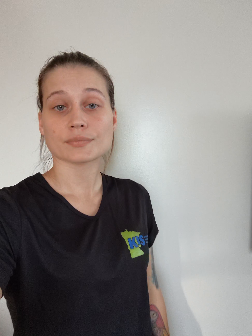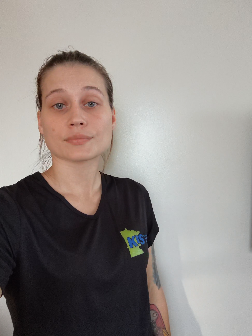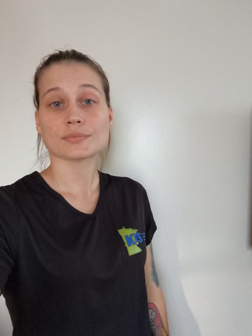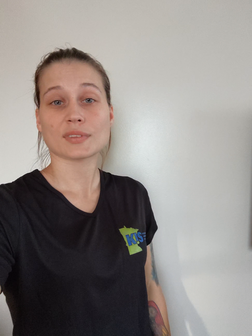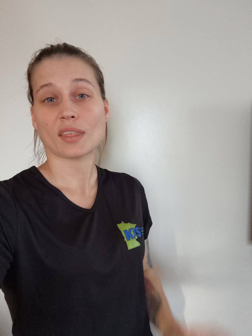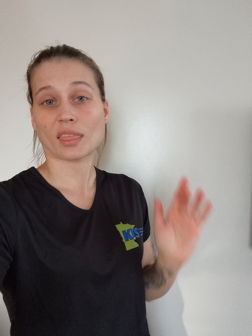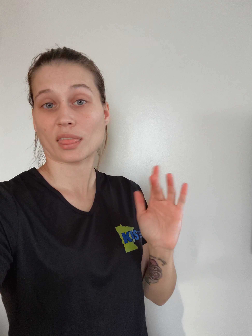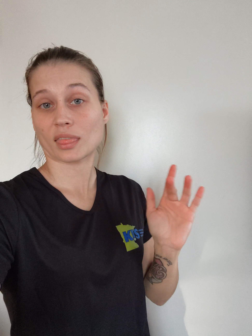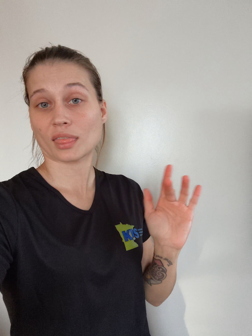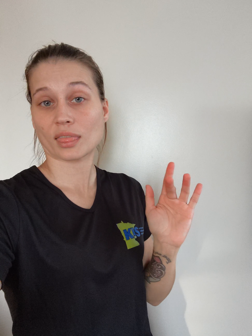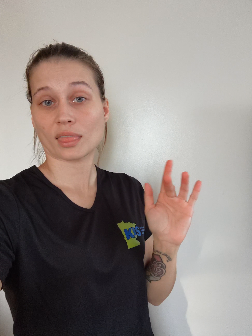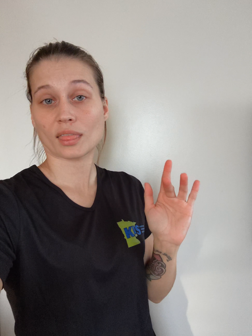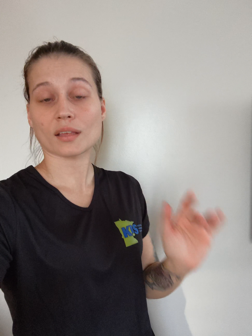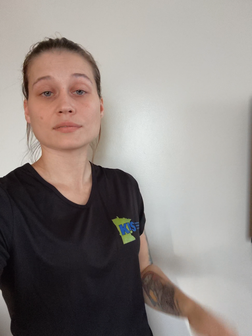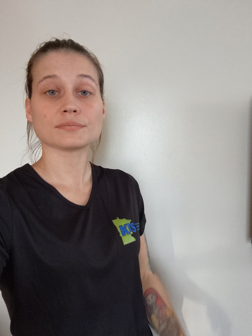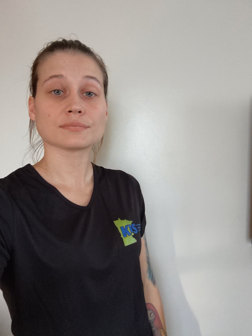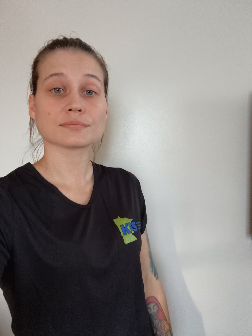yucky